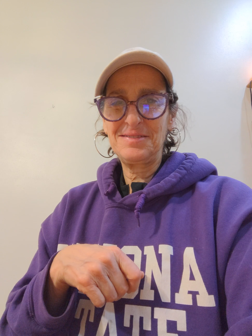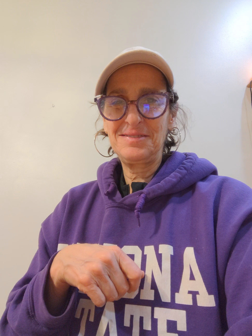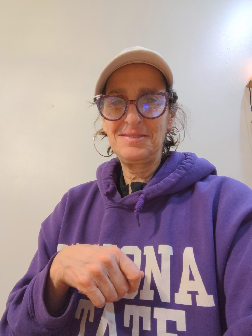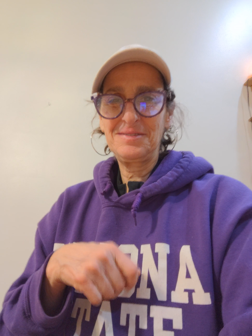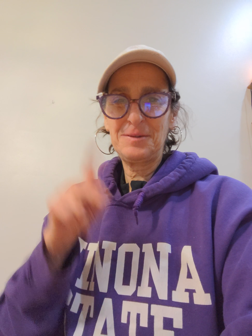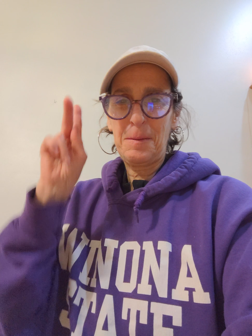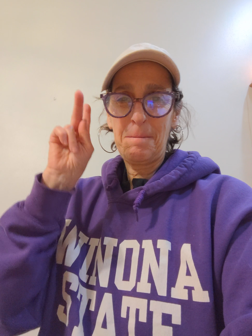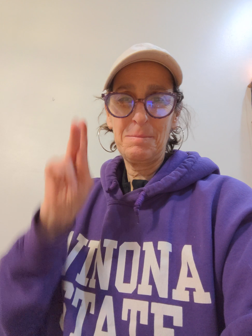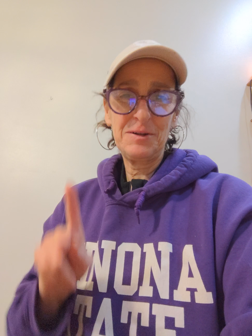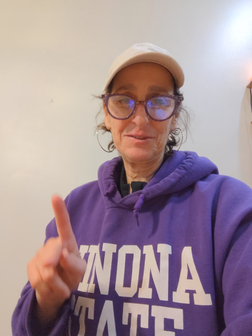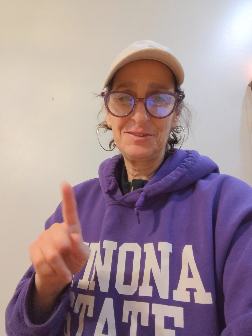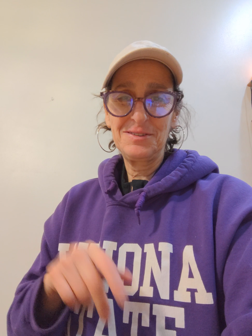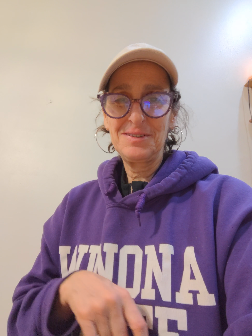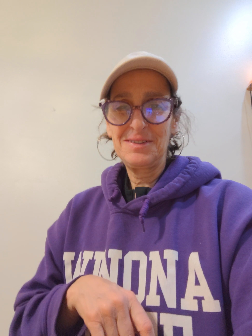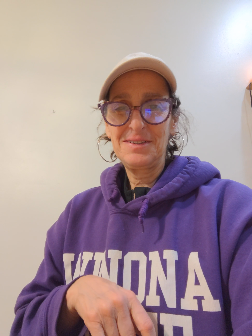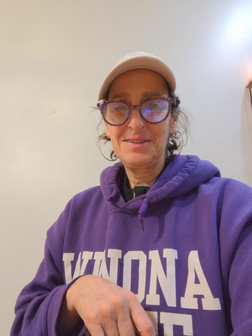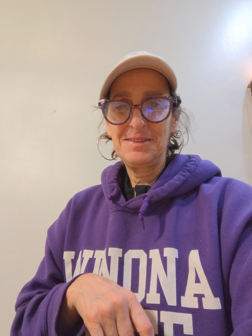person